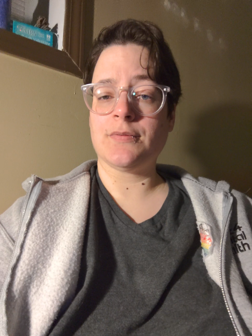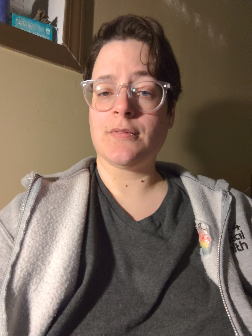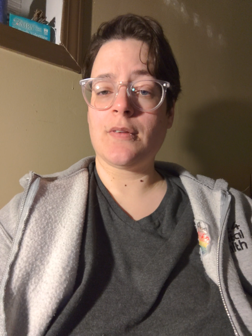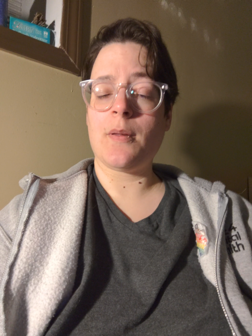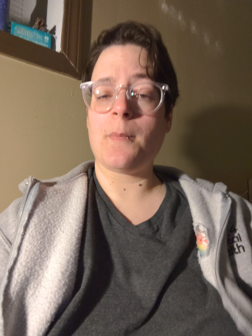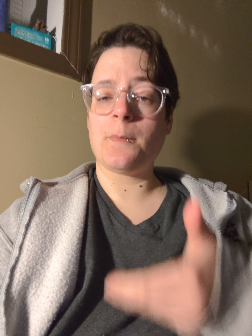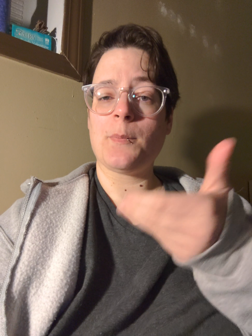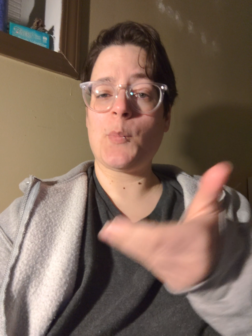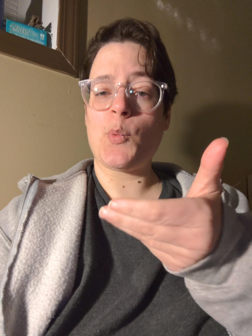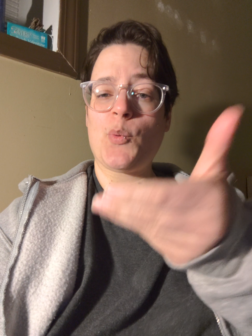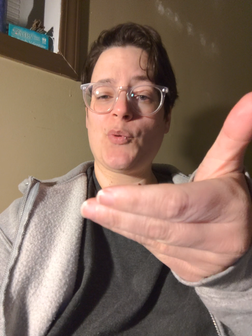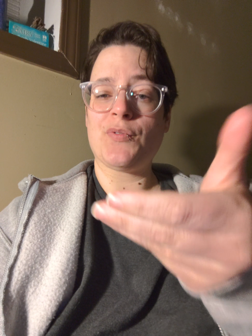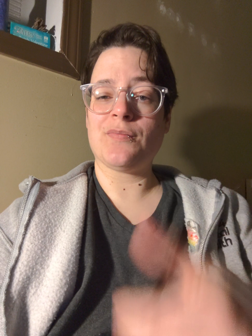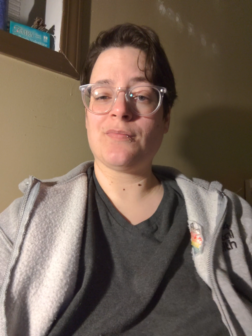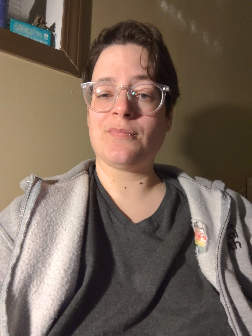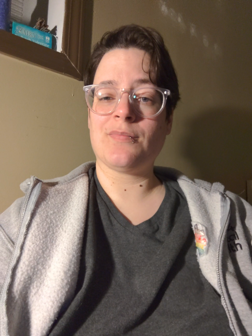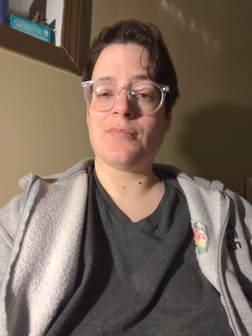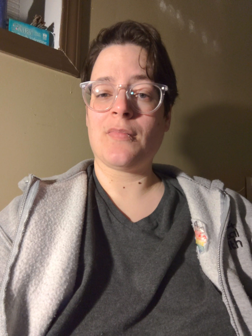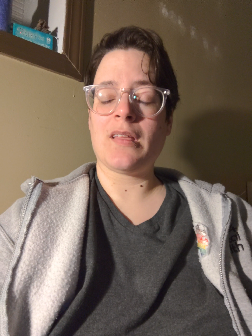boat